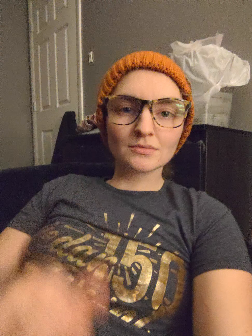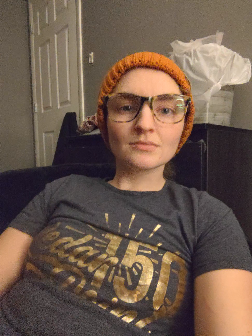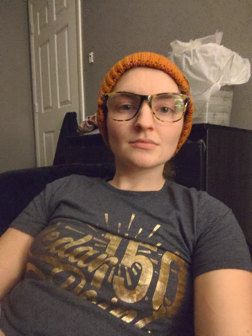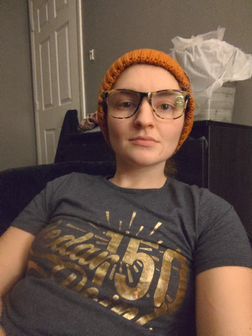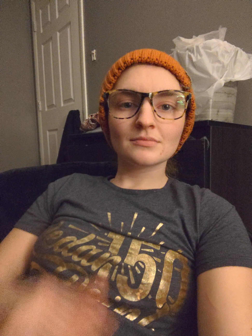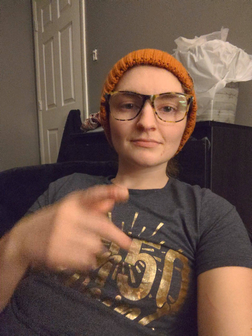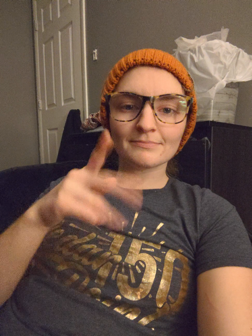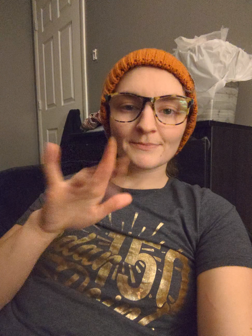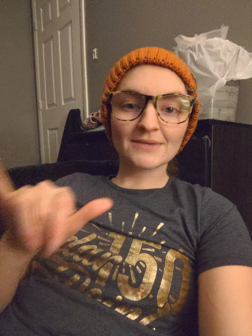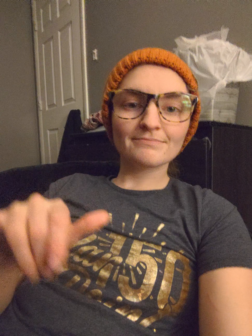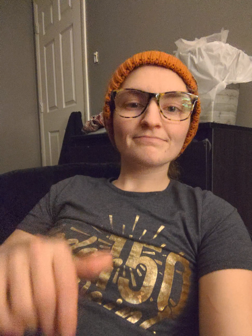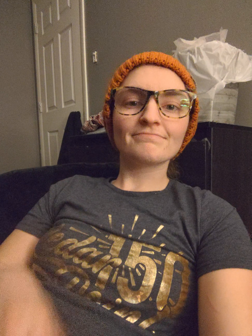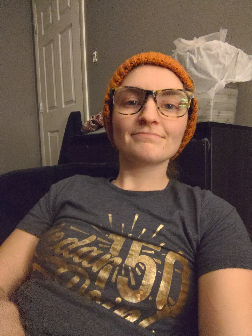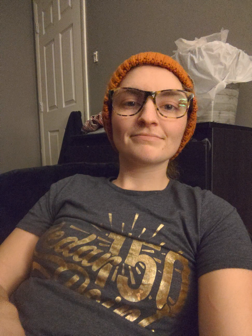puppy